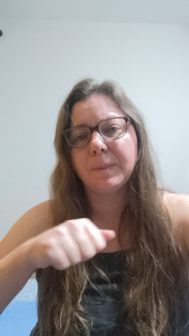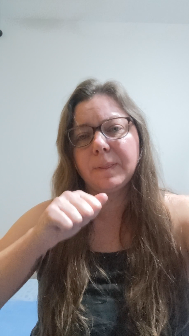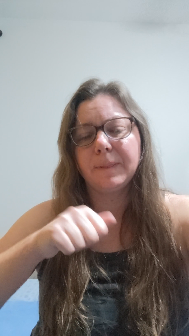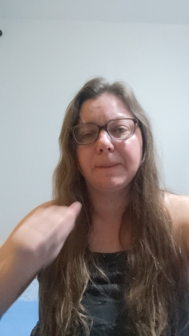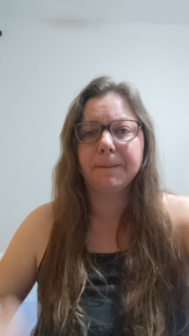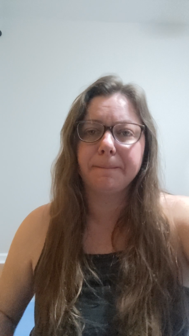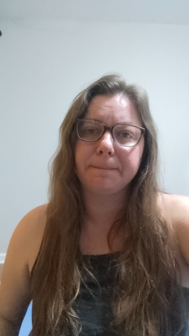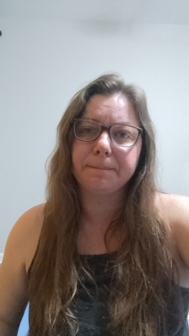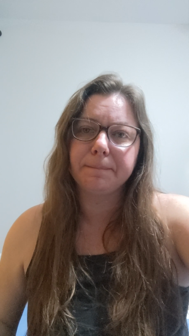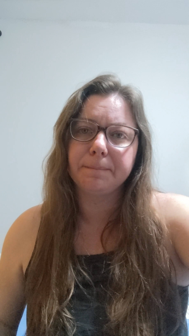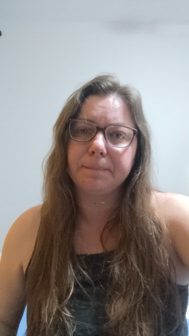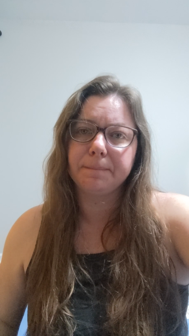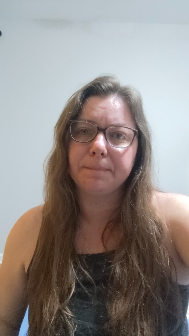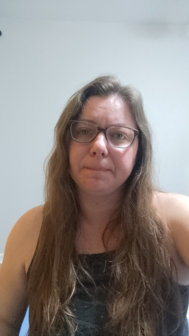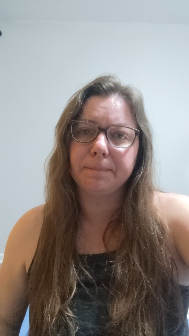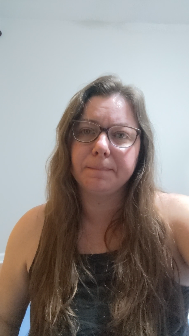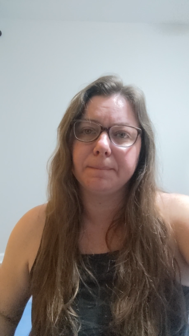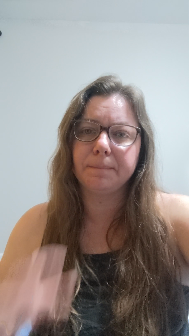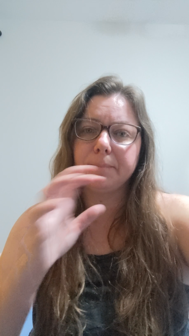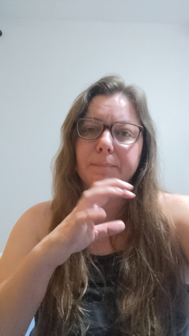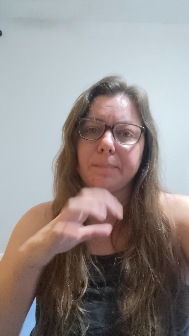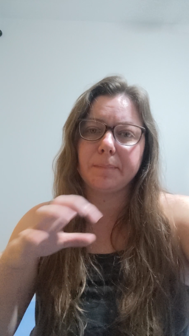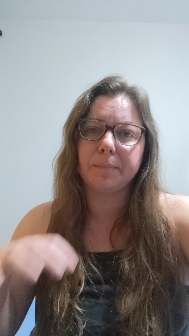grapes